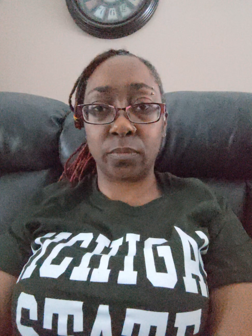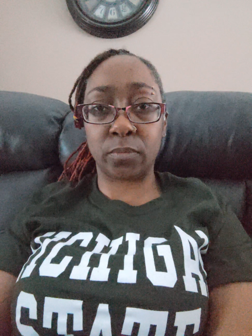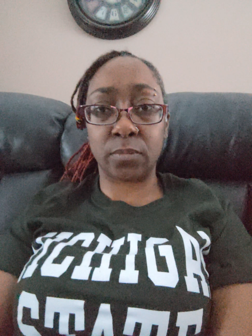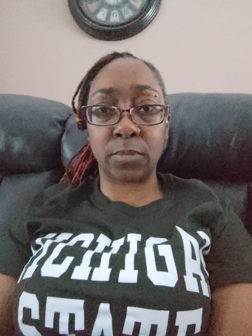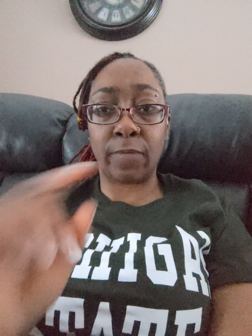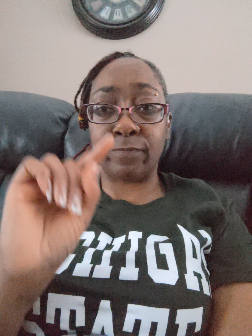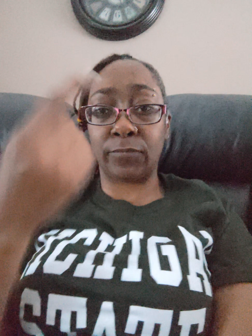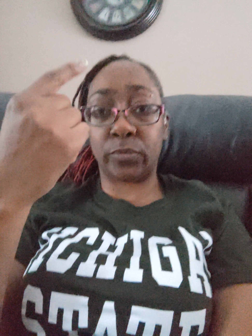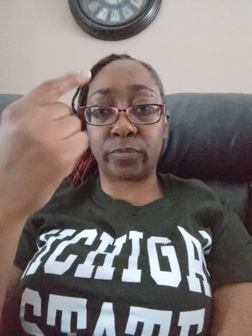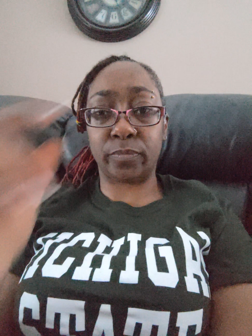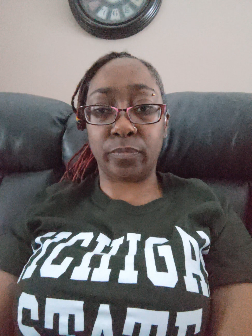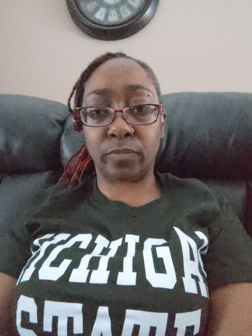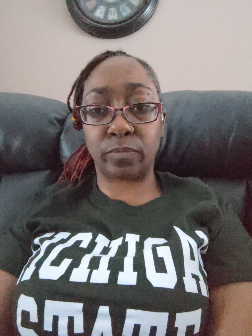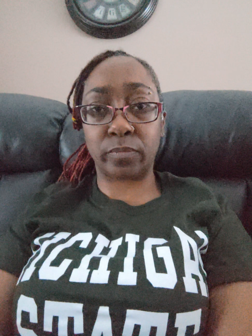first